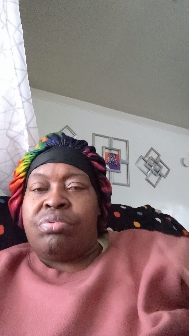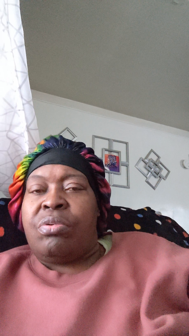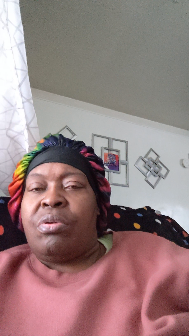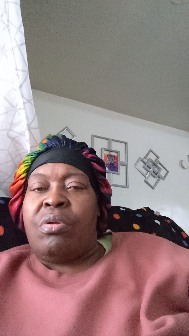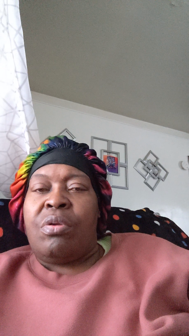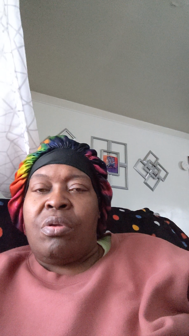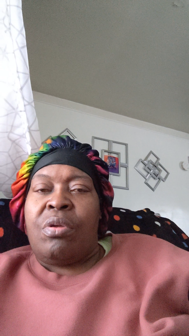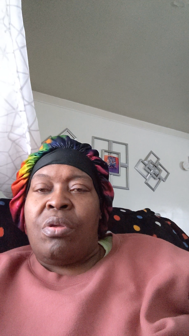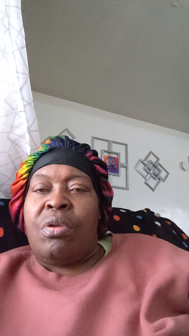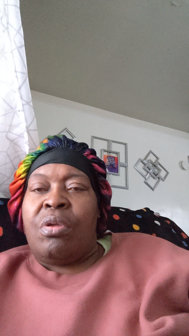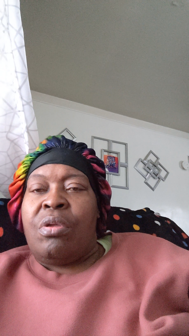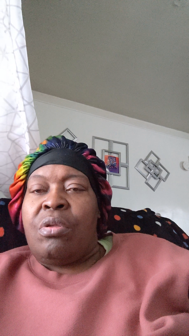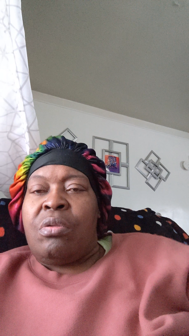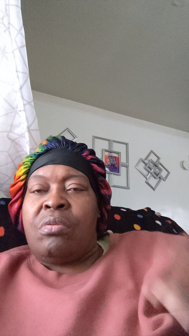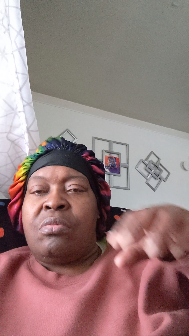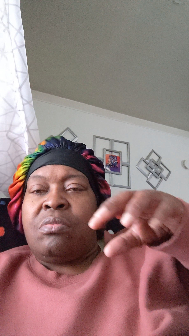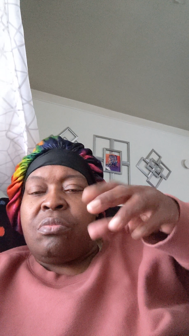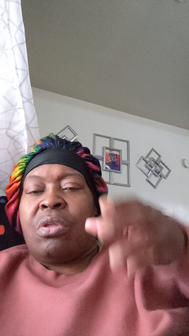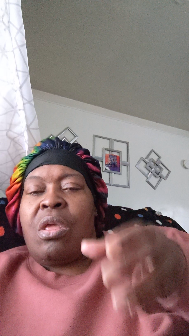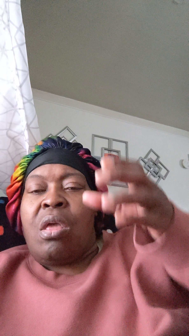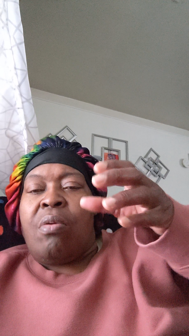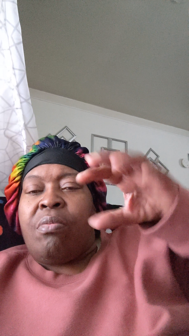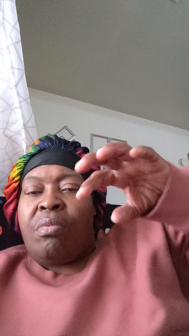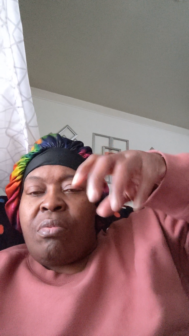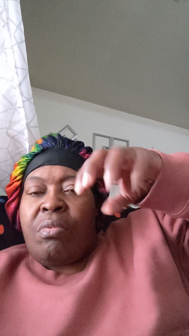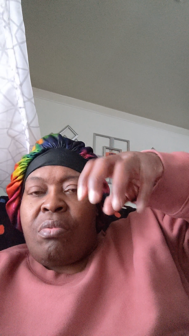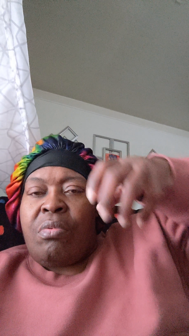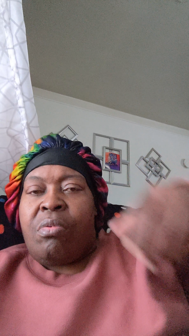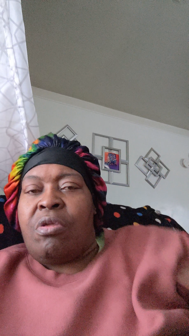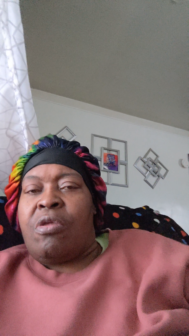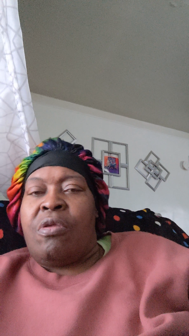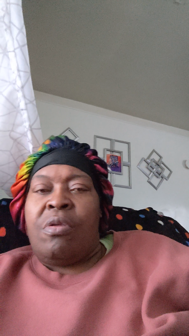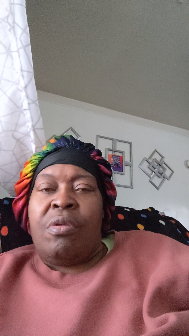jar